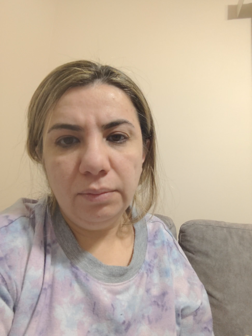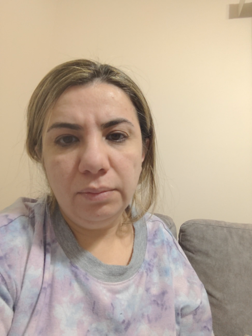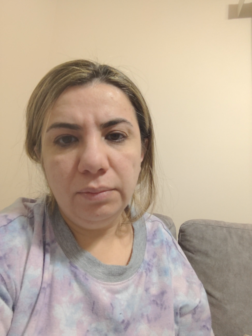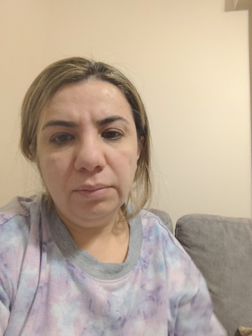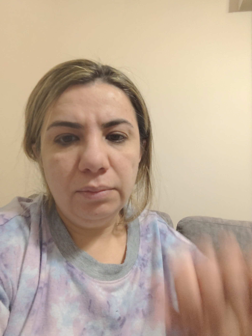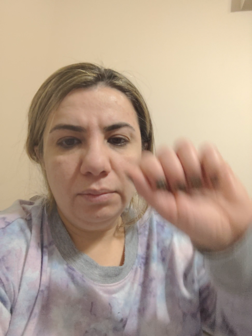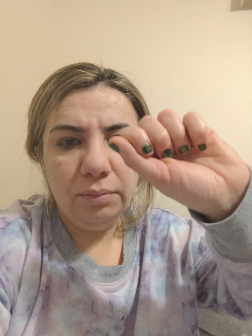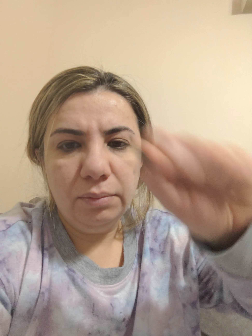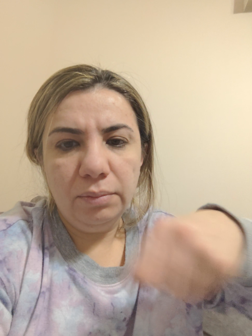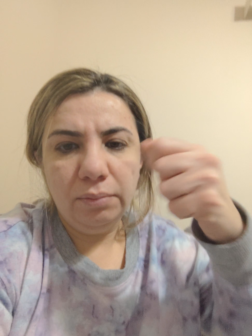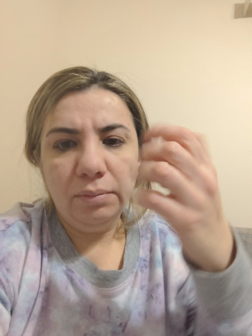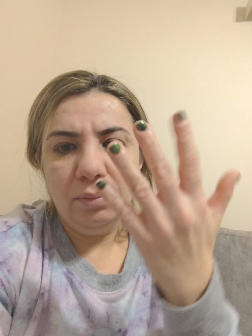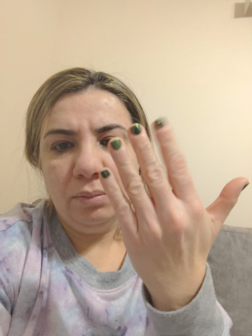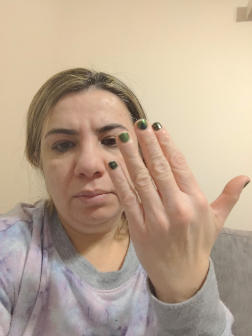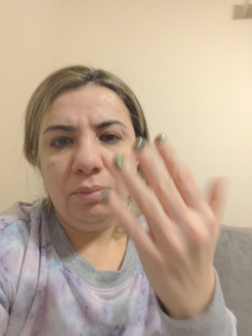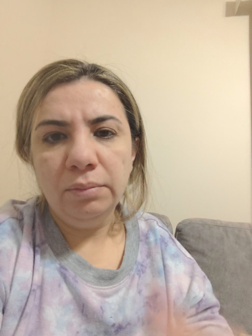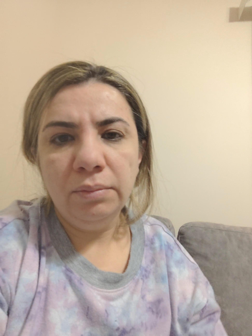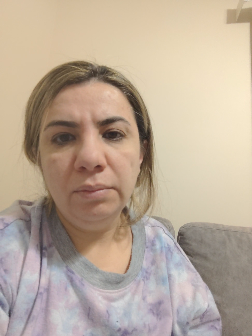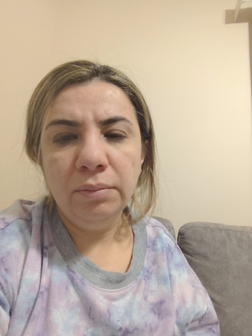mitten